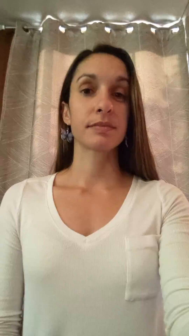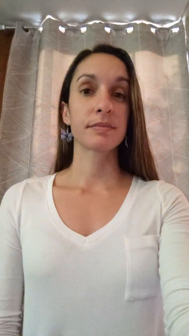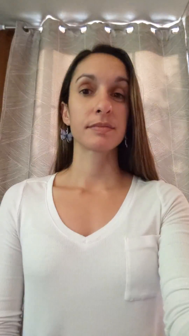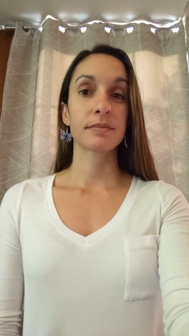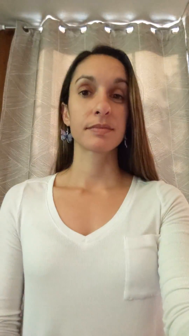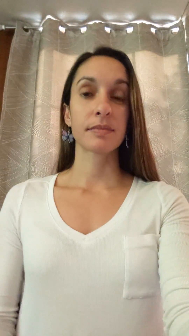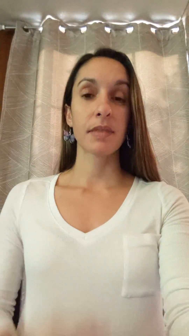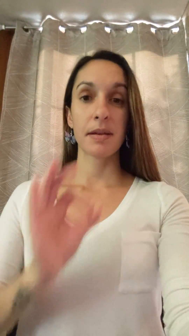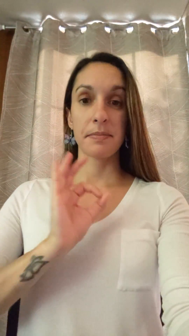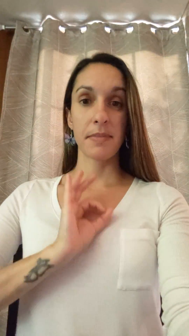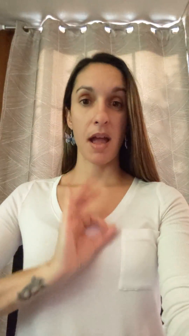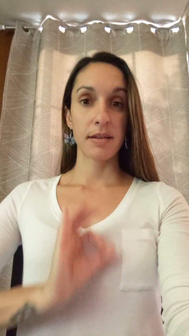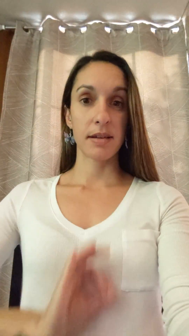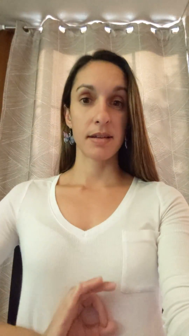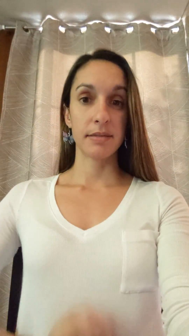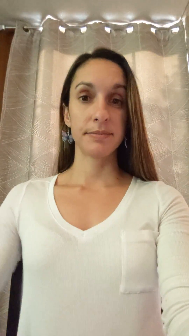button